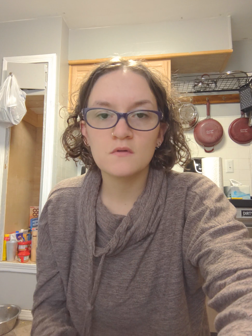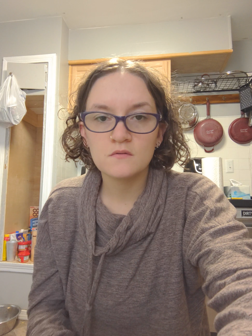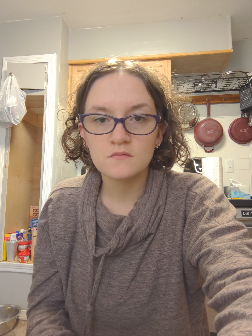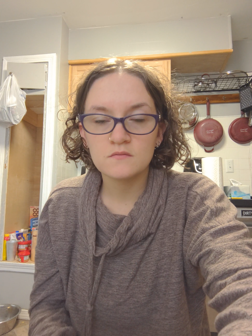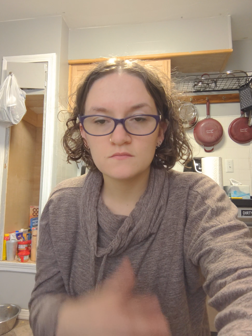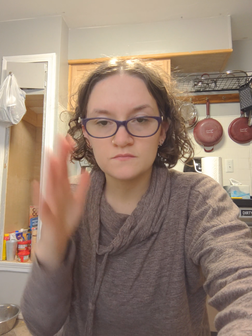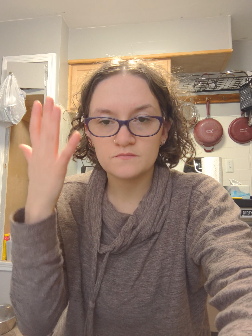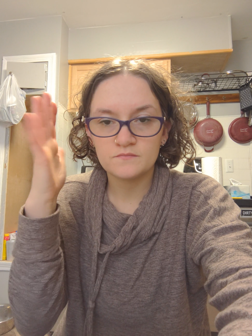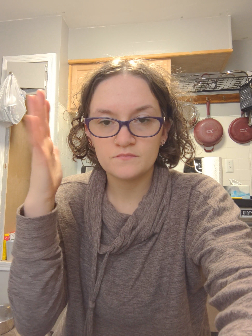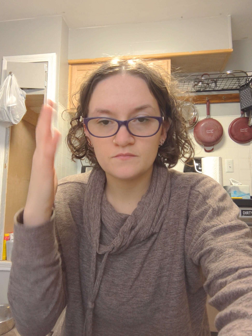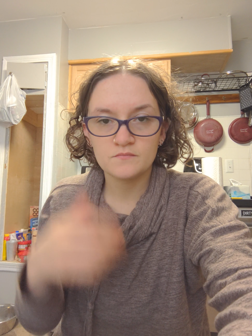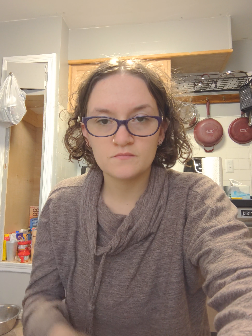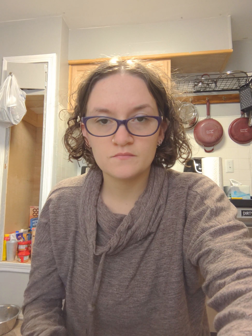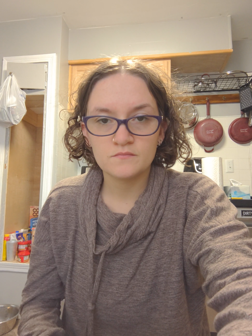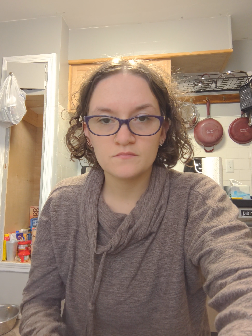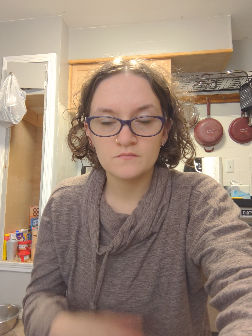tree